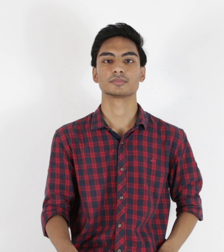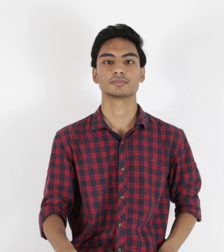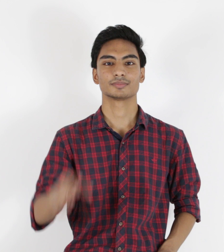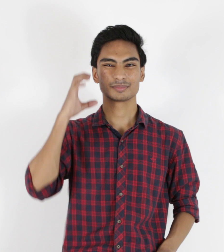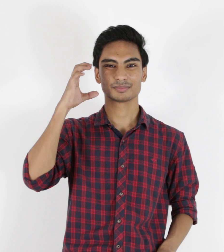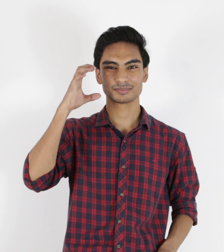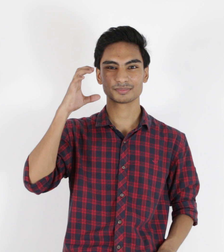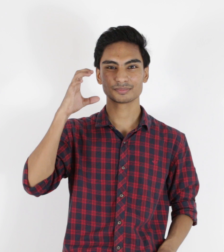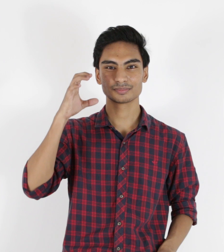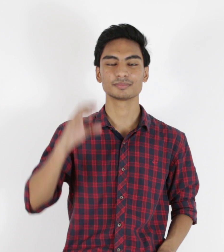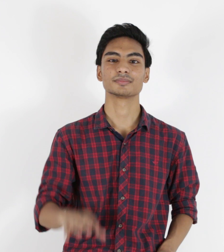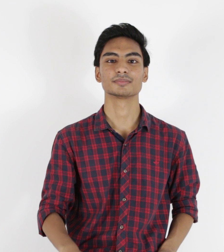stiff